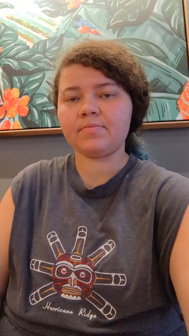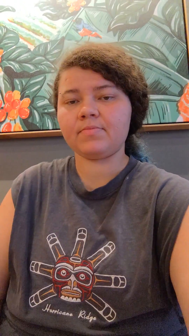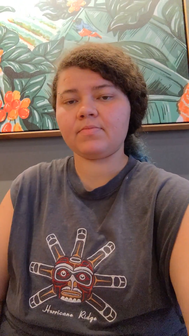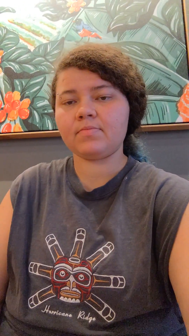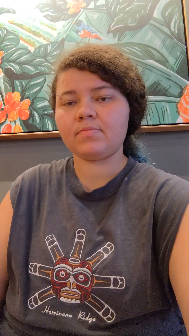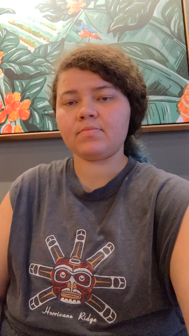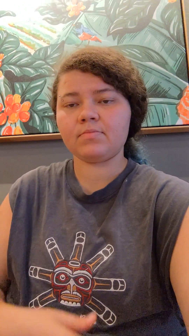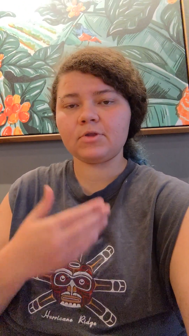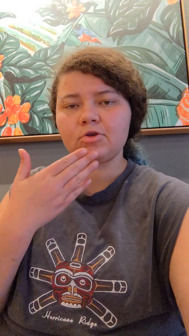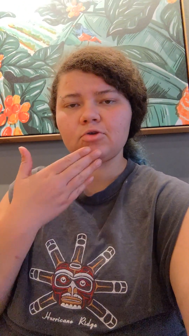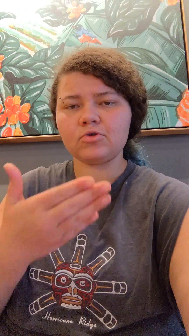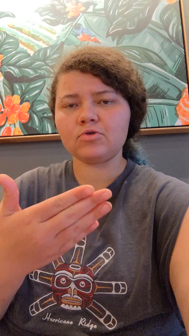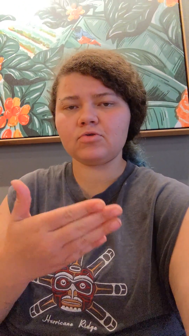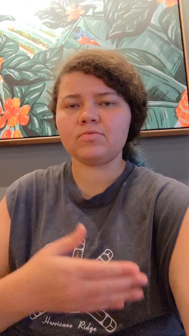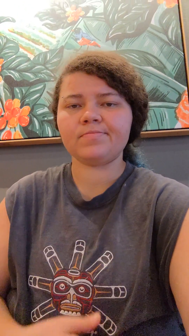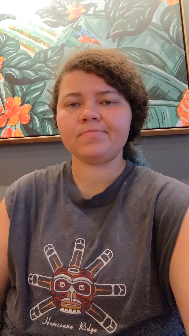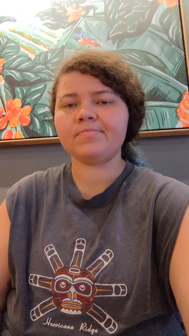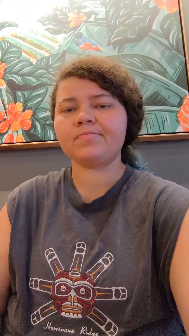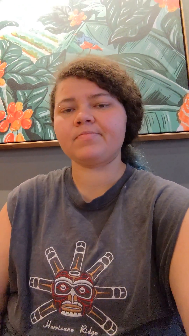good